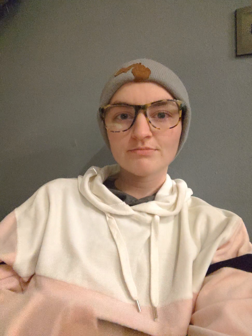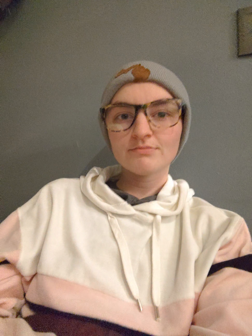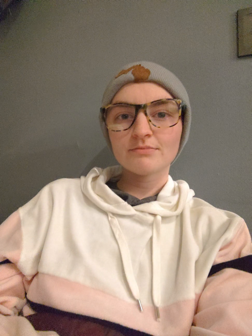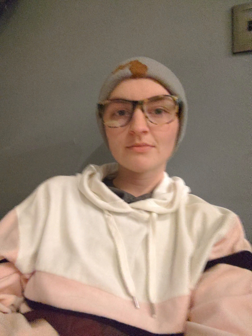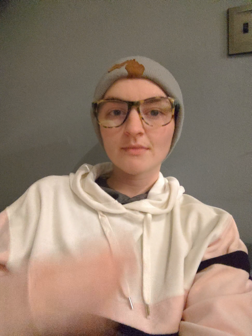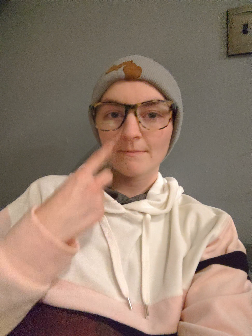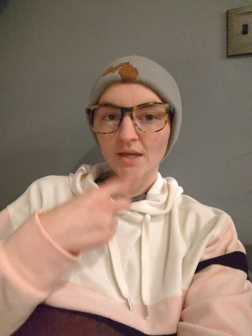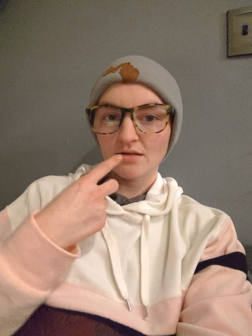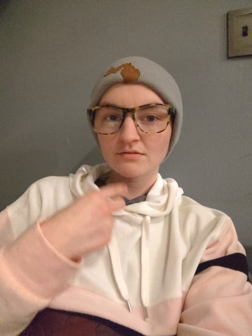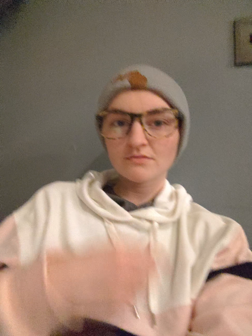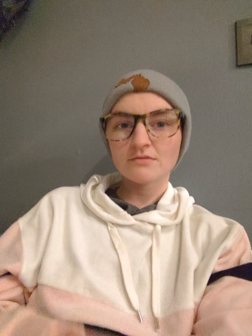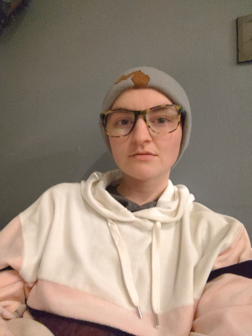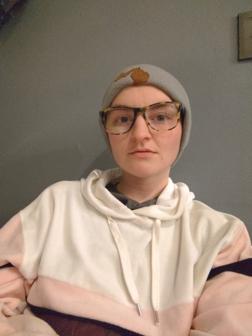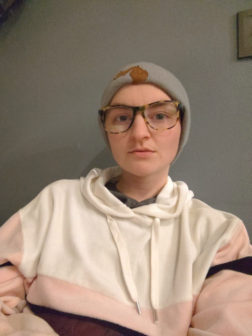mouth